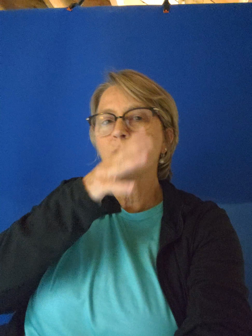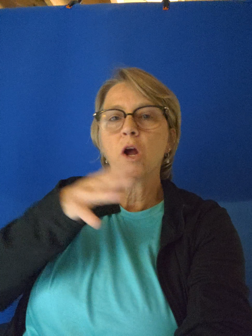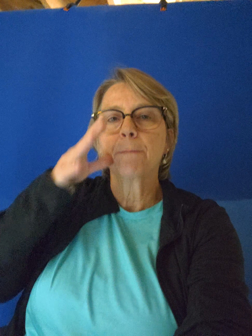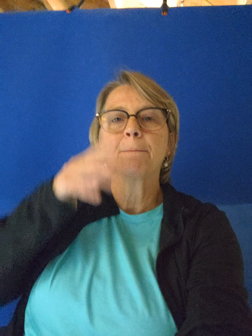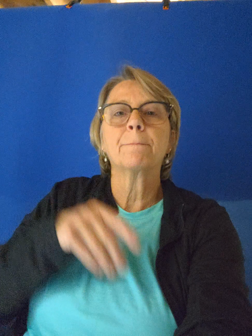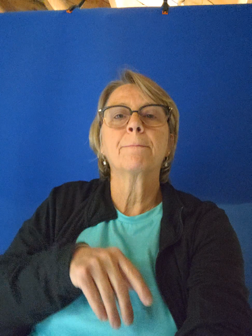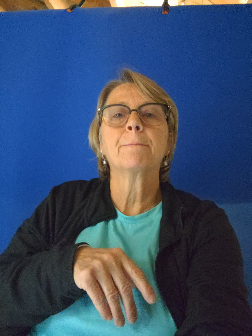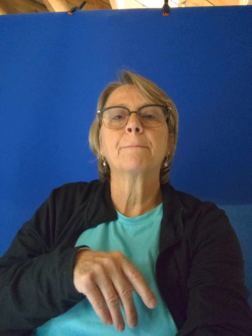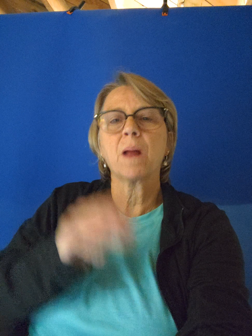farm